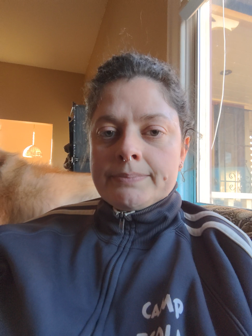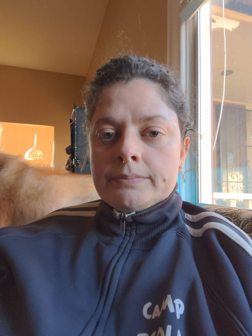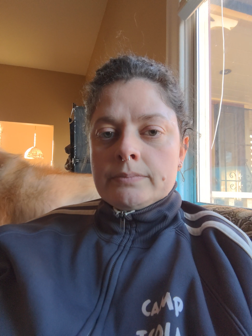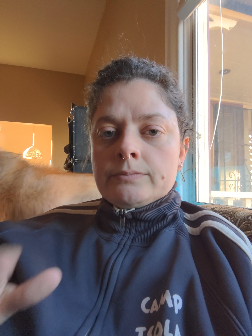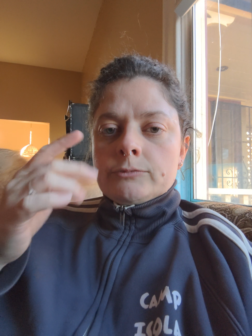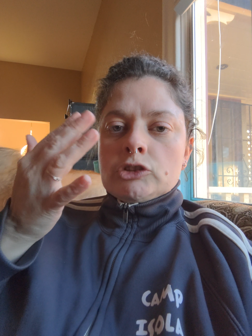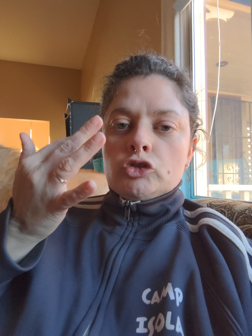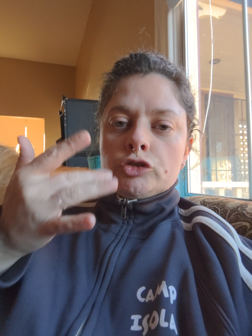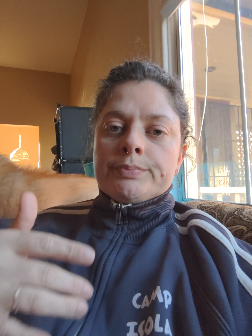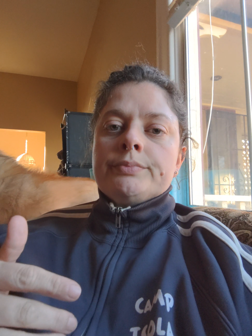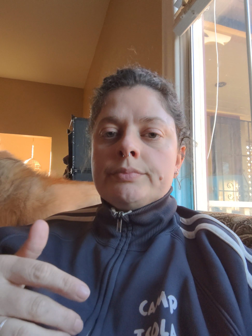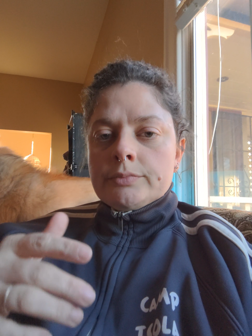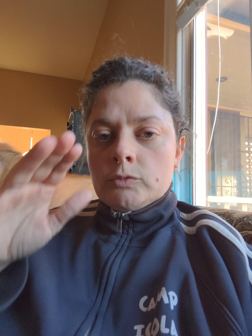finger